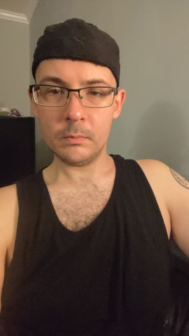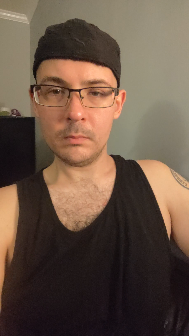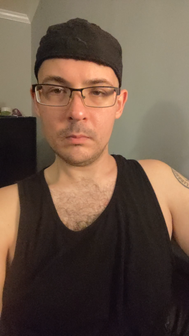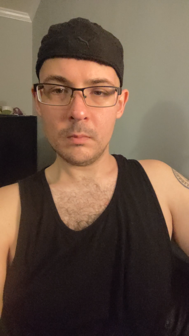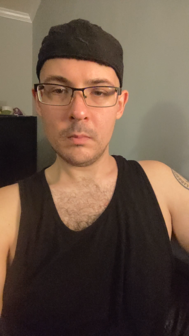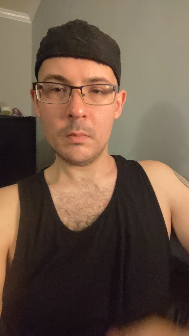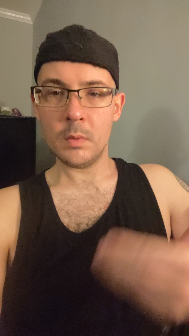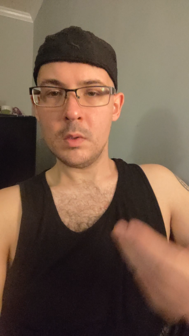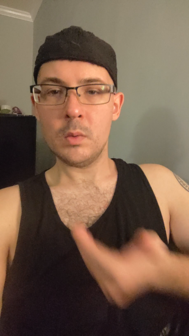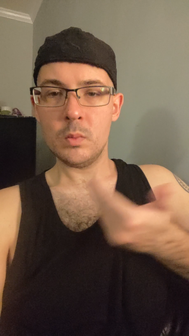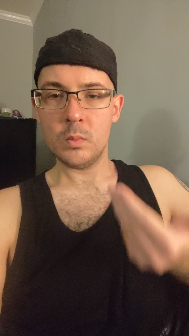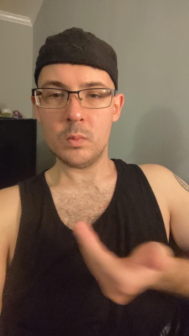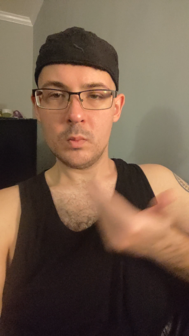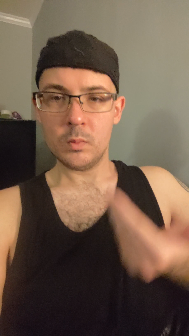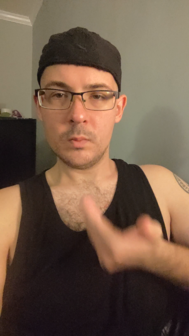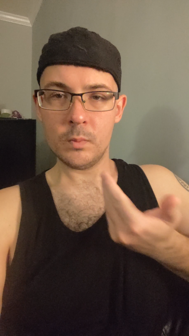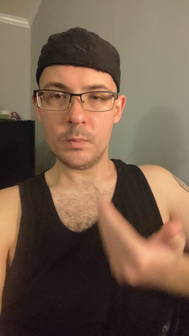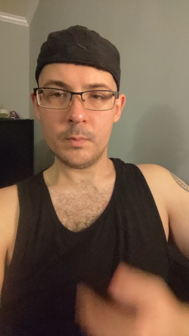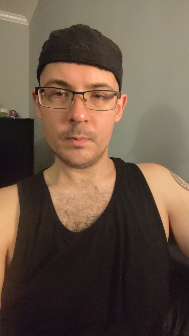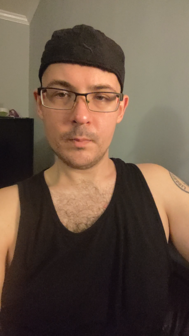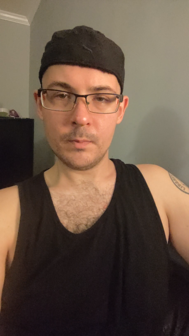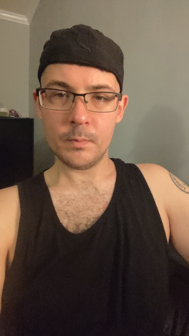new